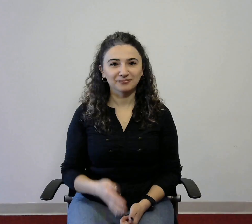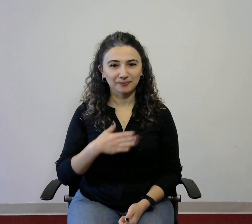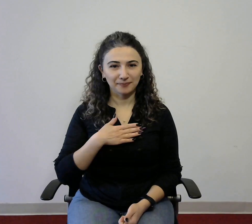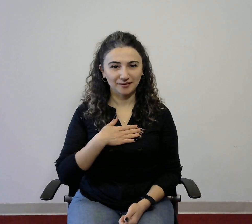mənim